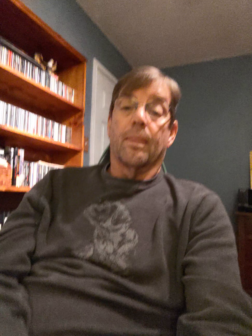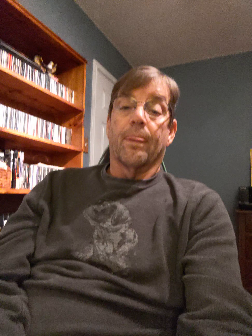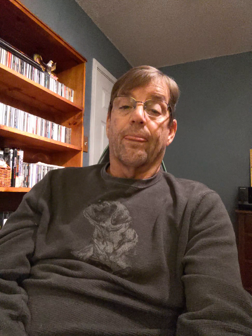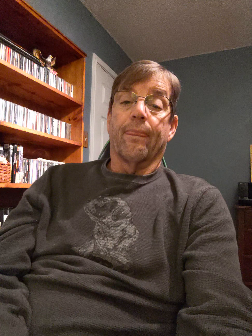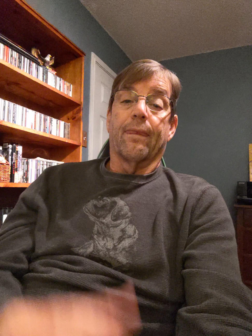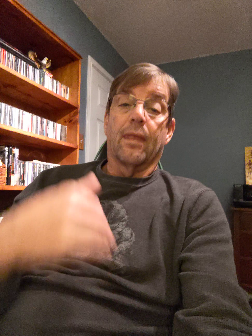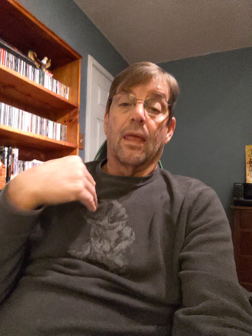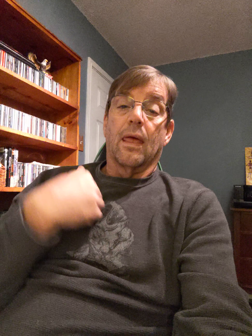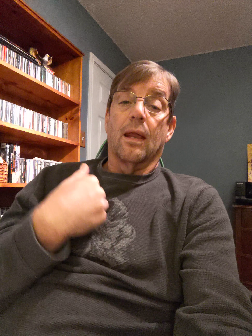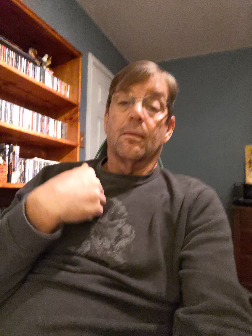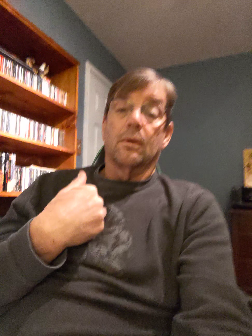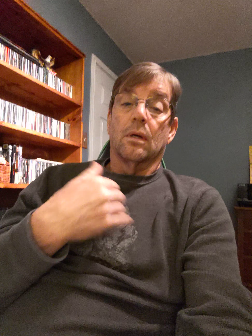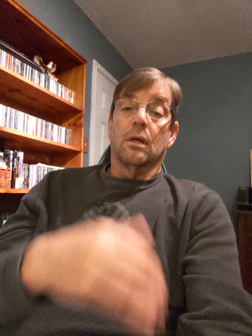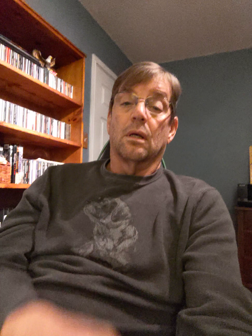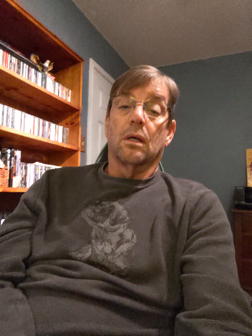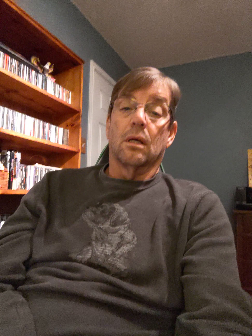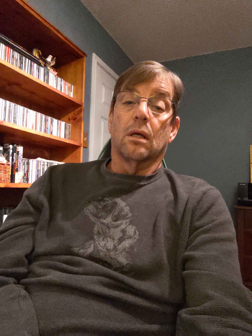animal